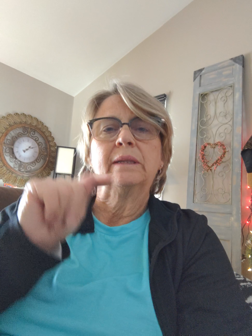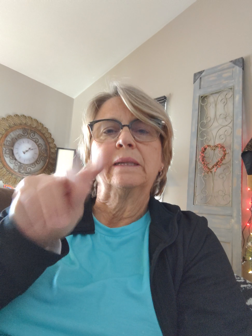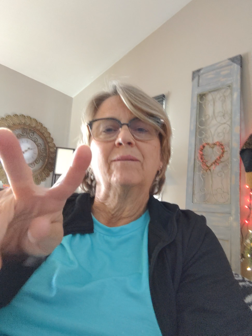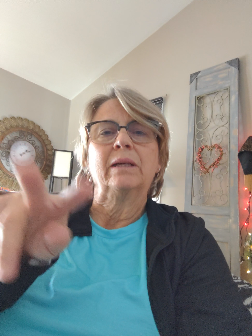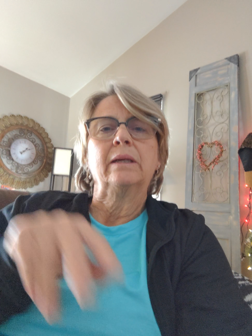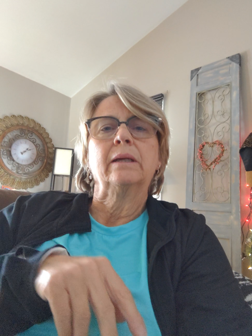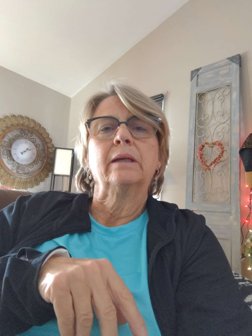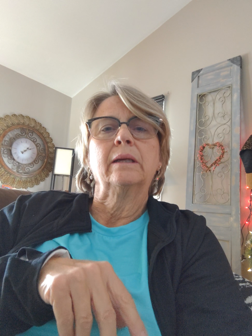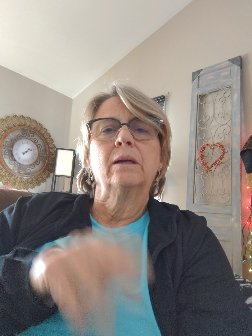TV